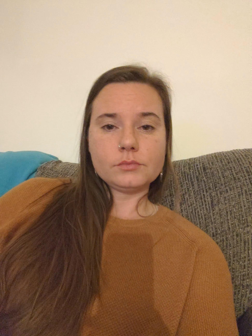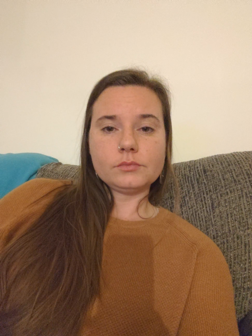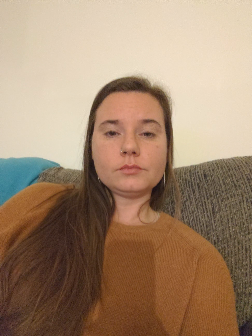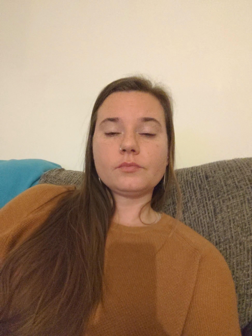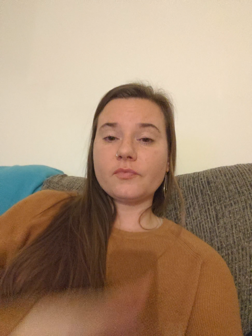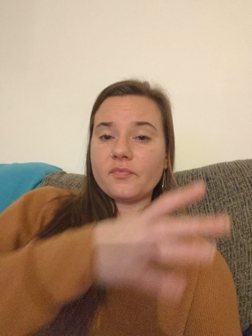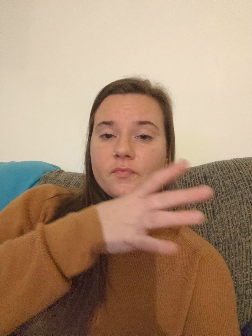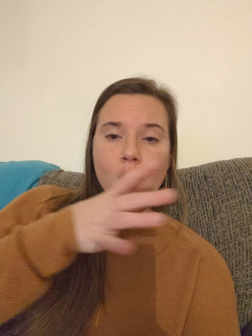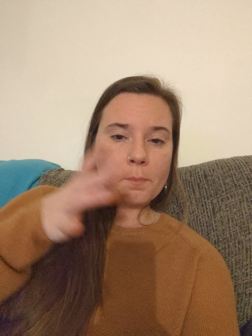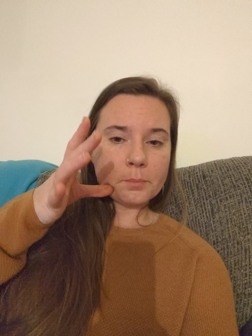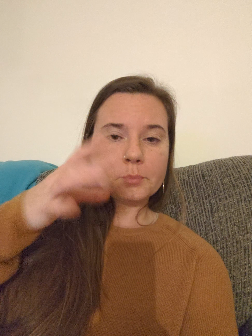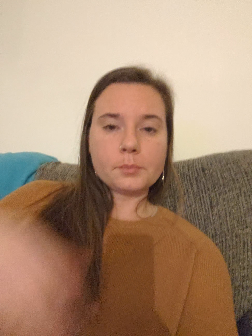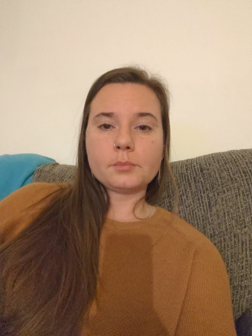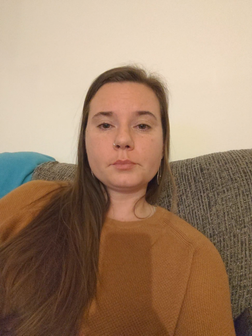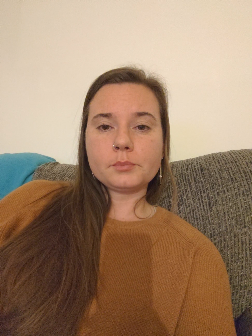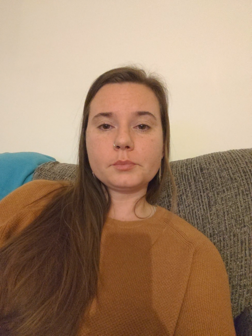farm